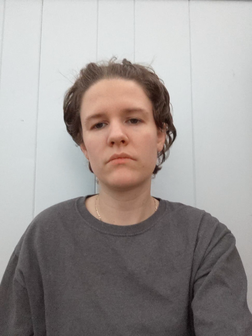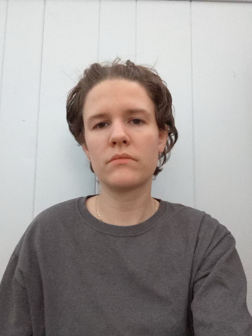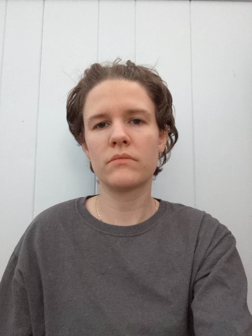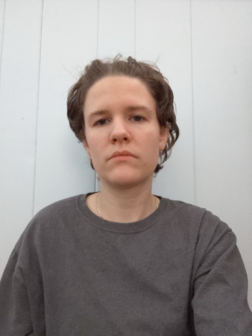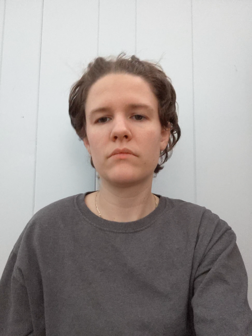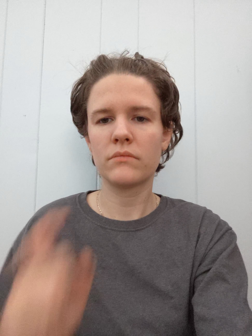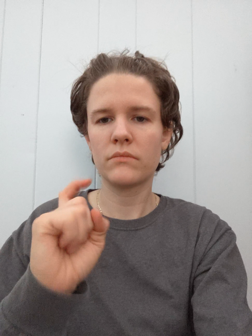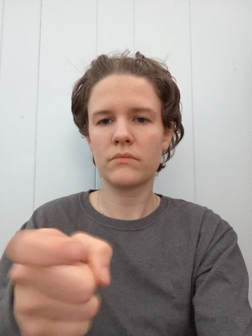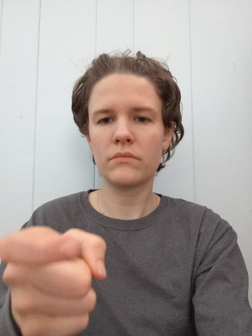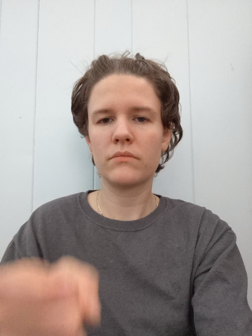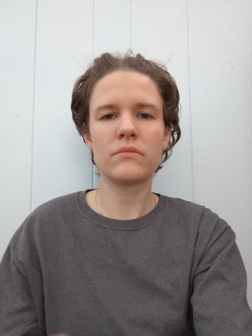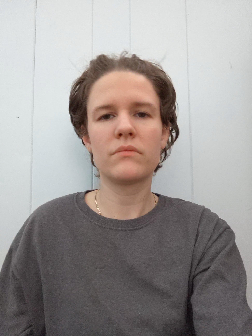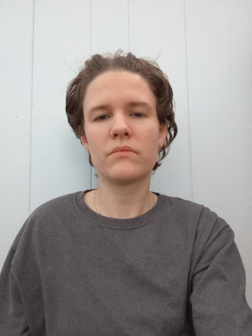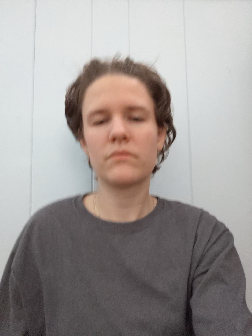give